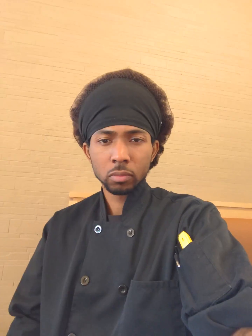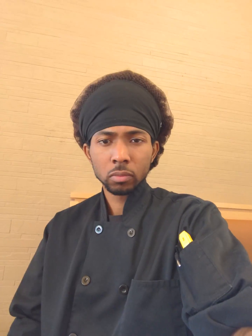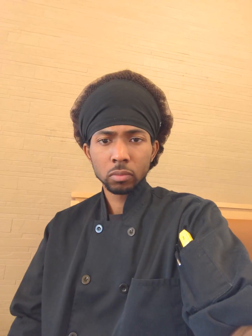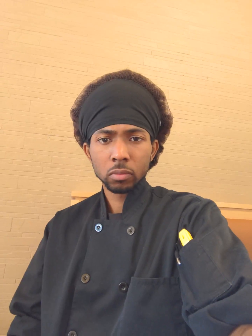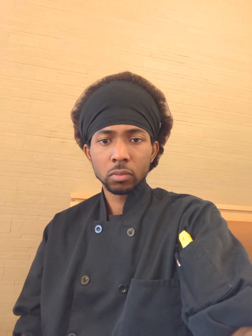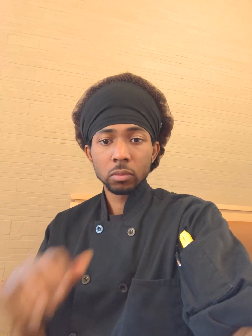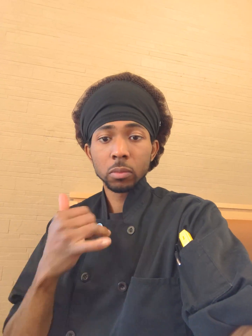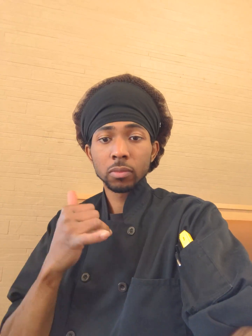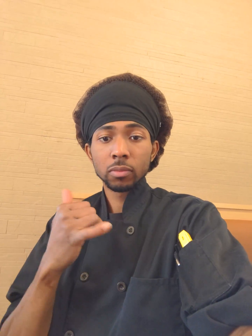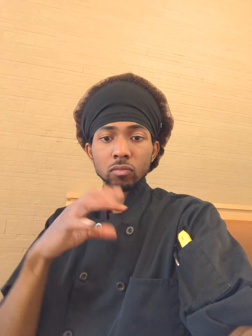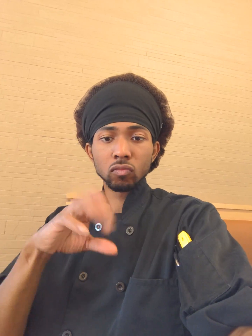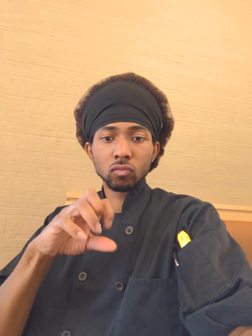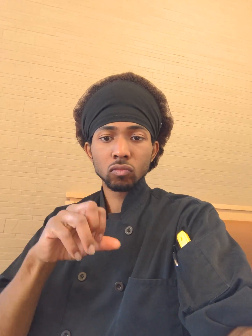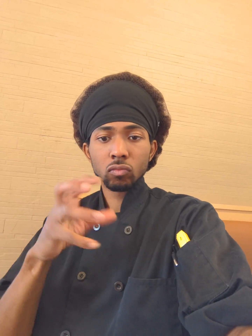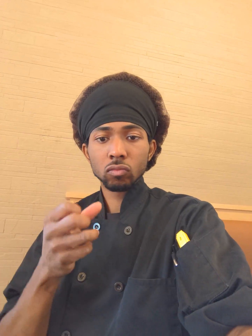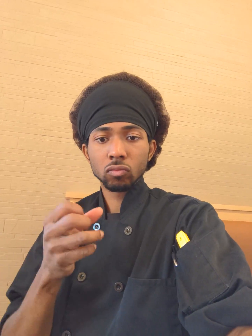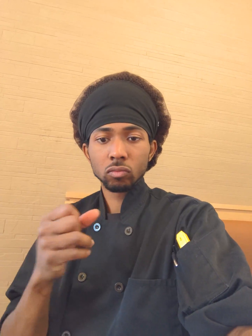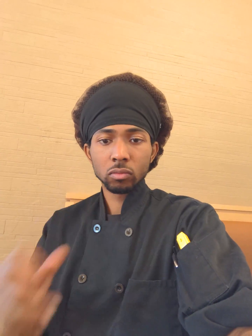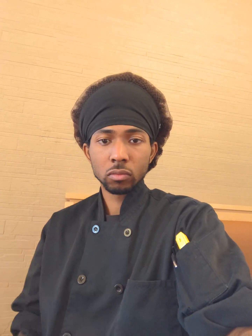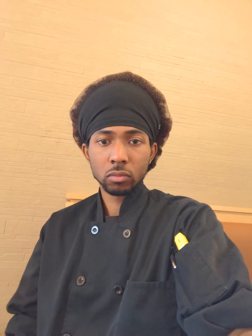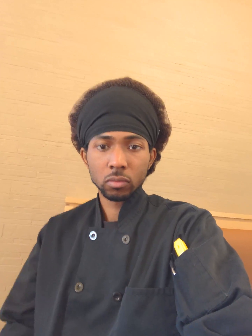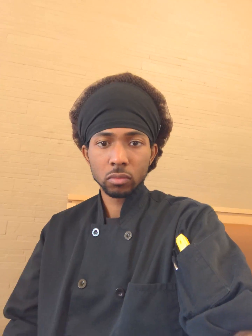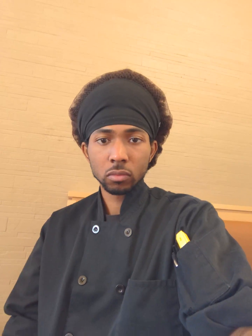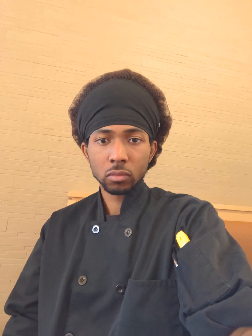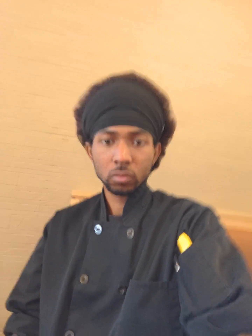play dough